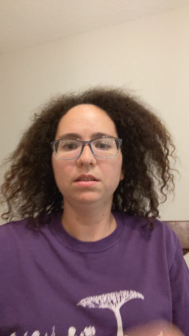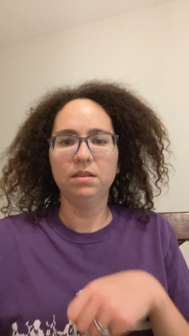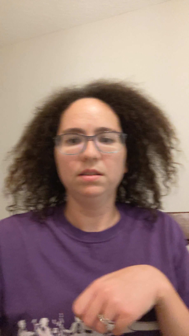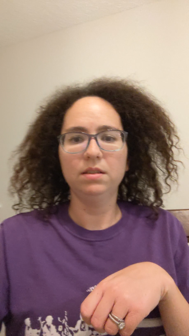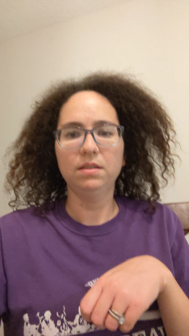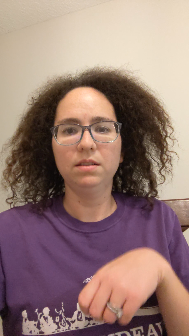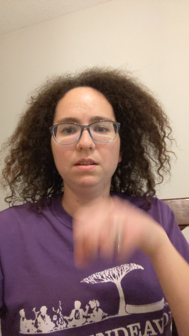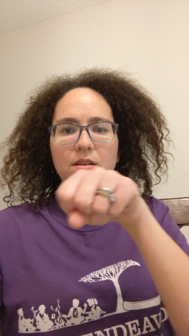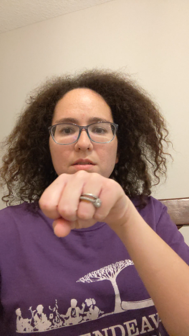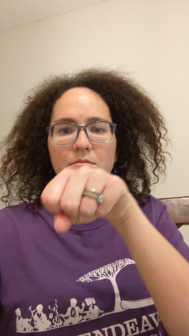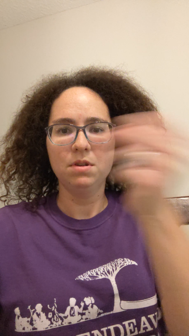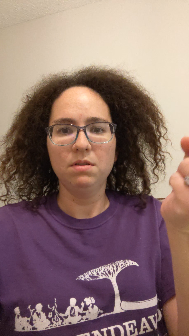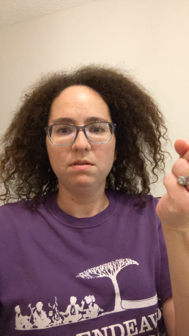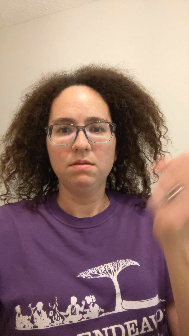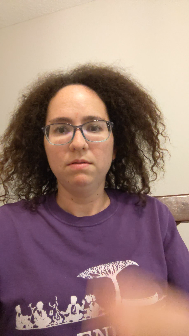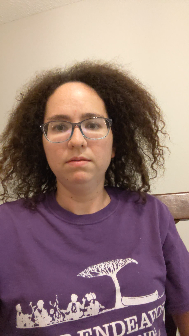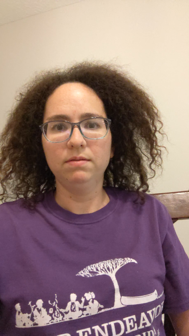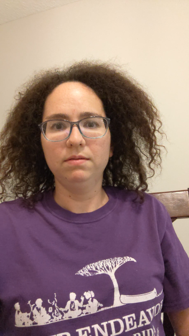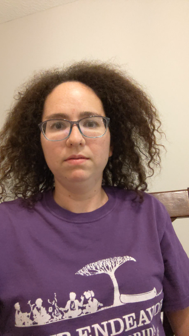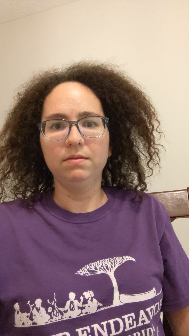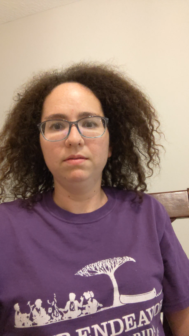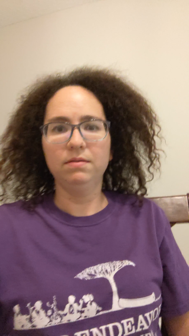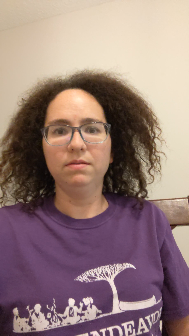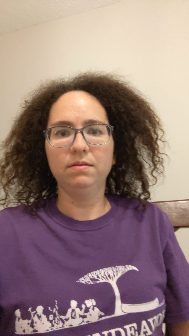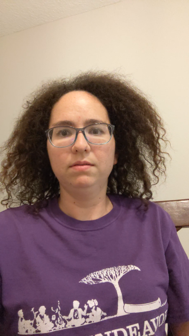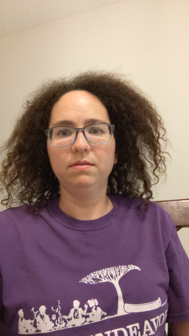break